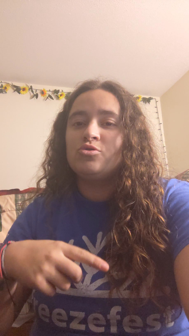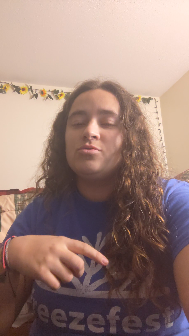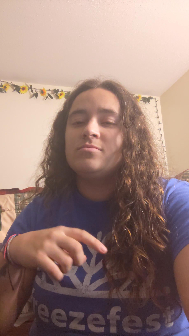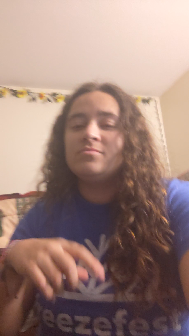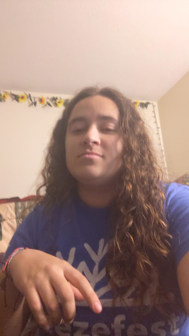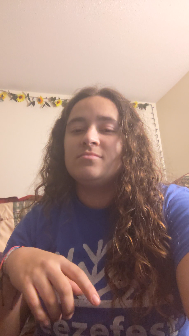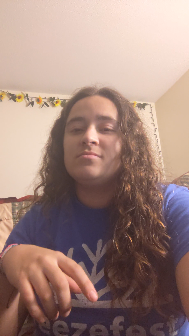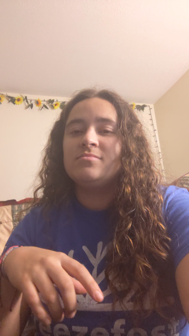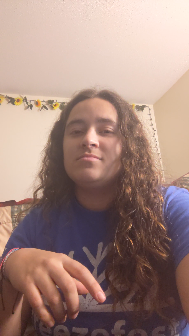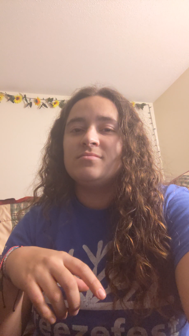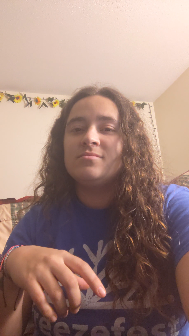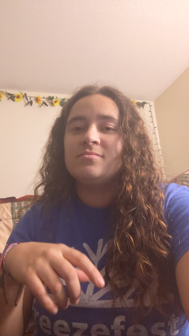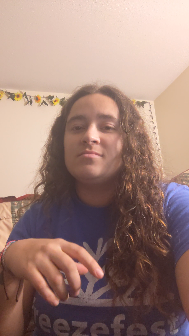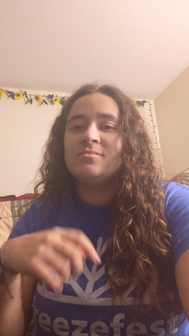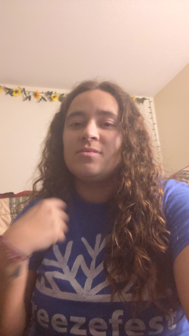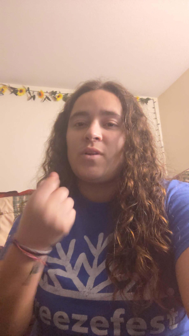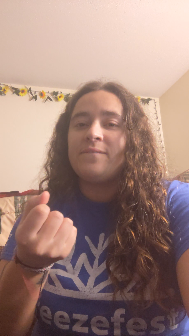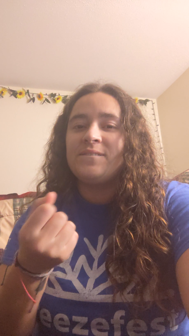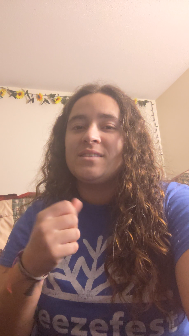drive